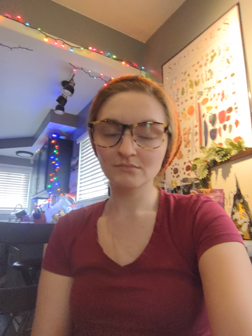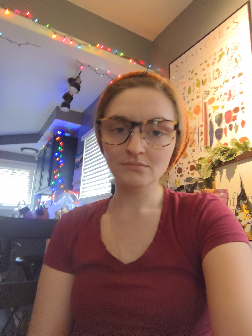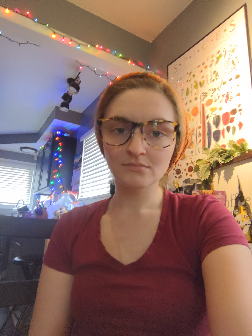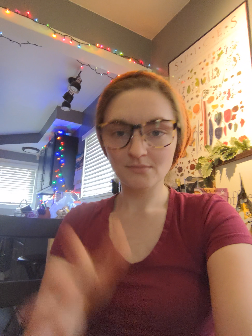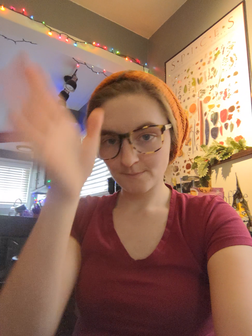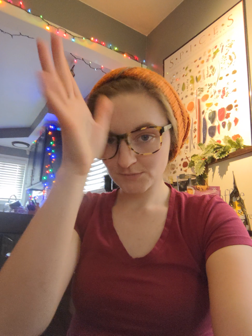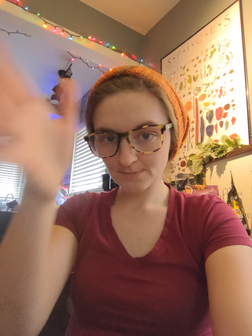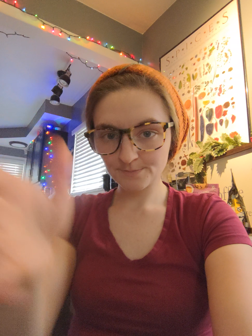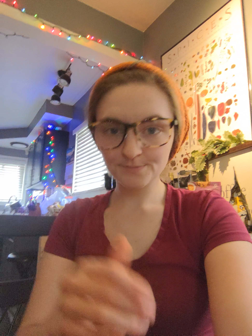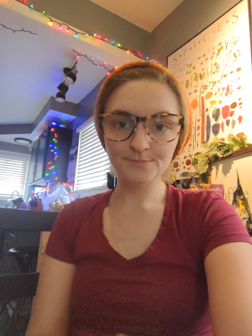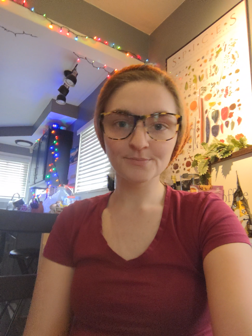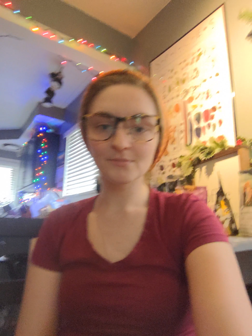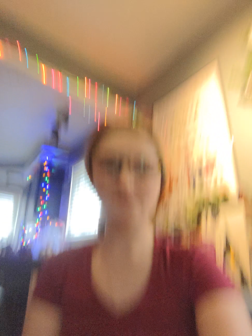grandpa